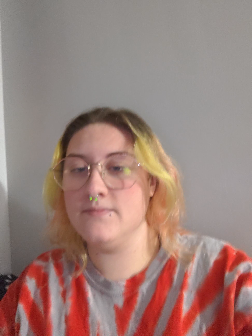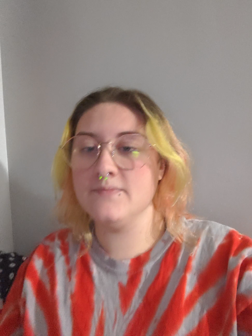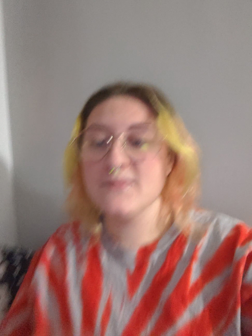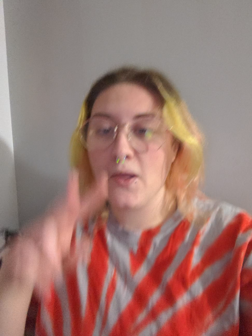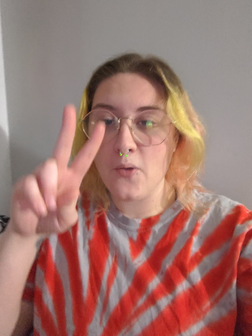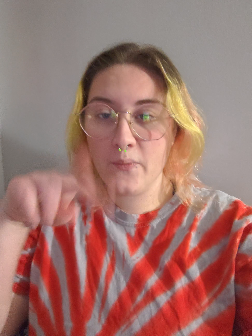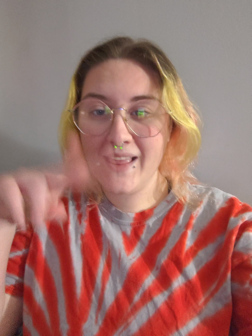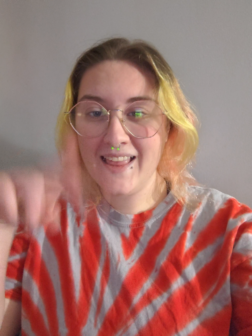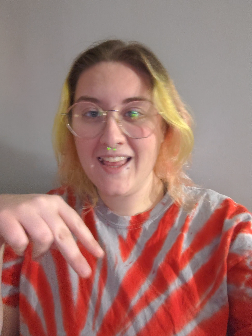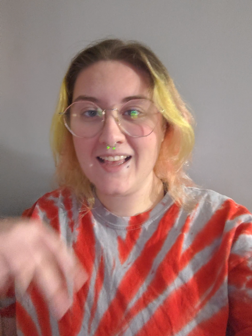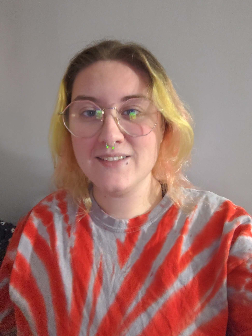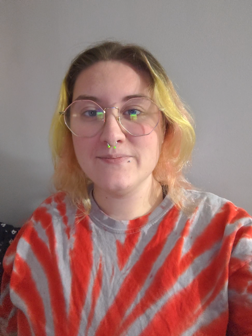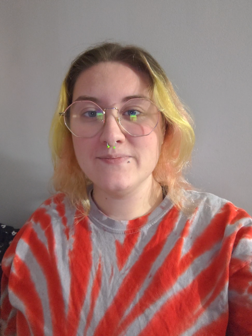read